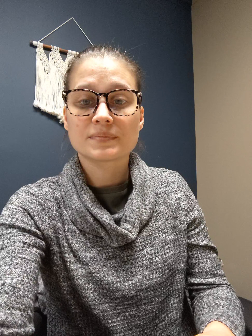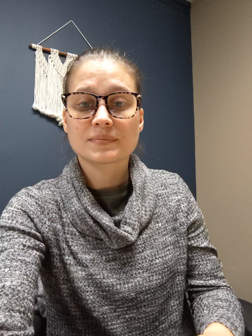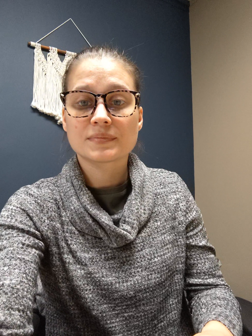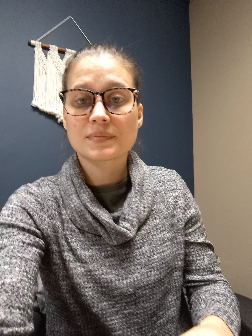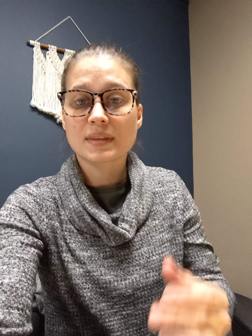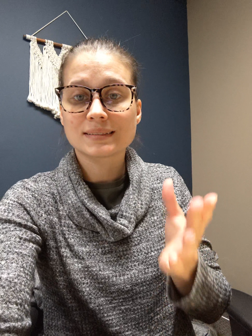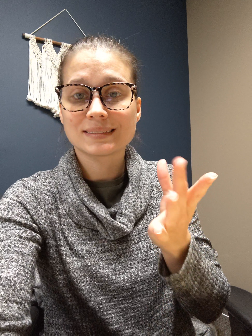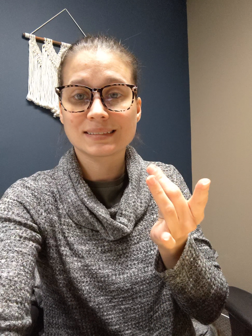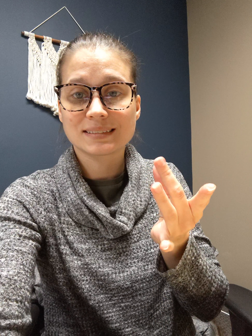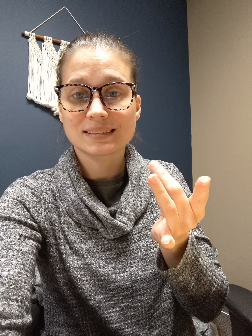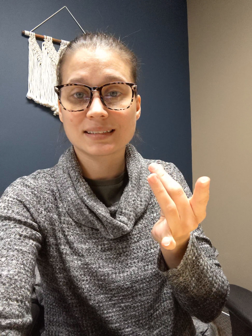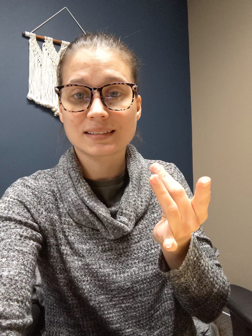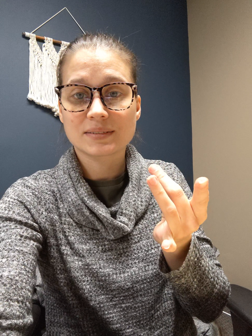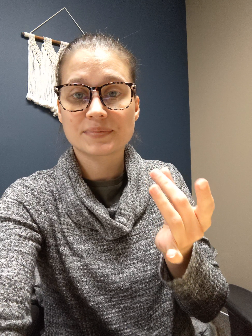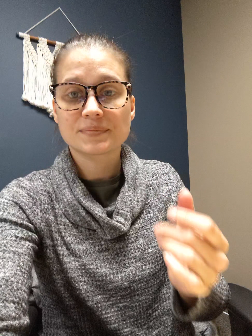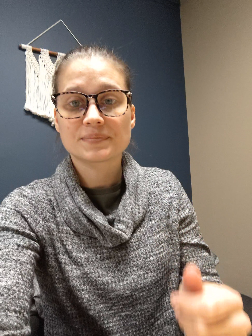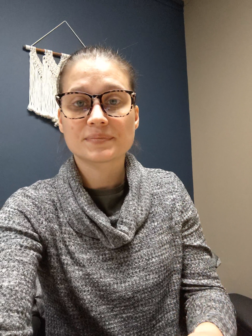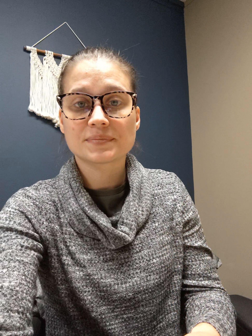sticky